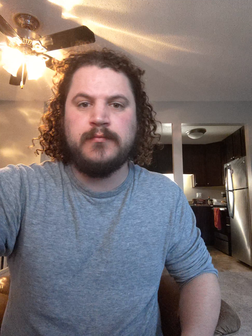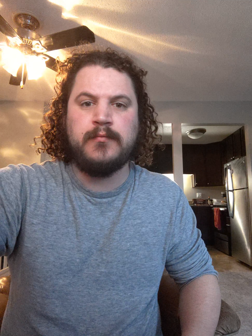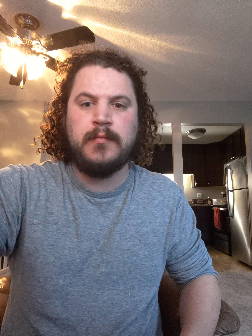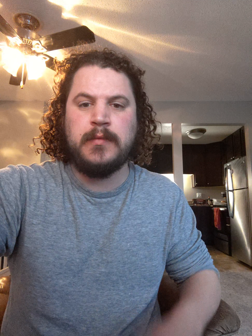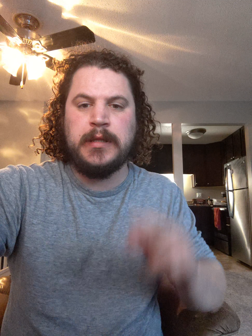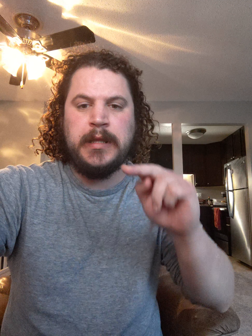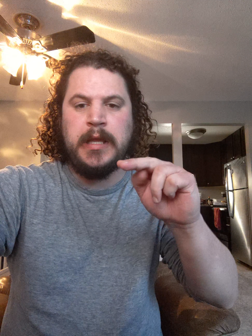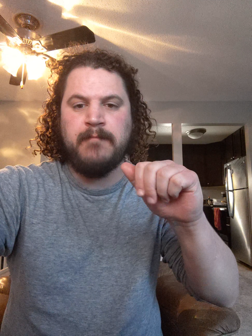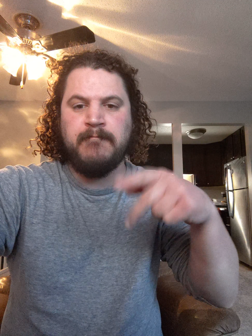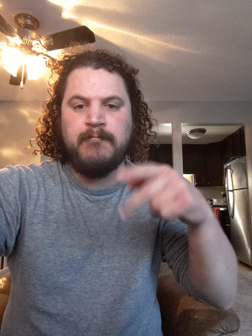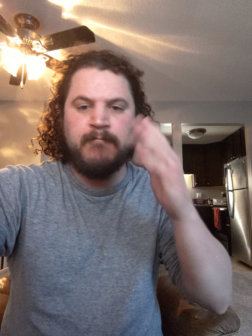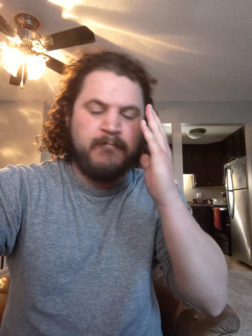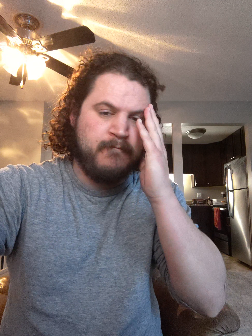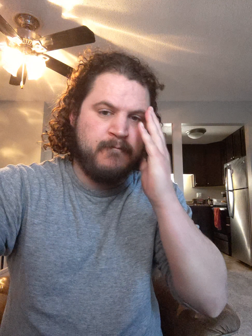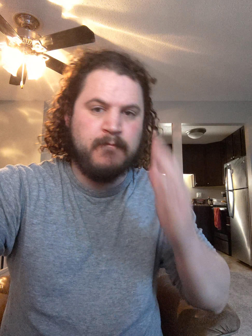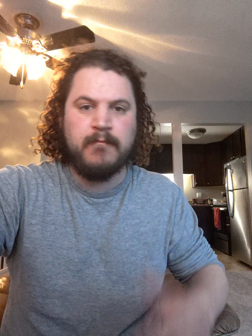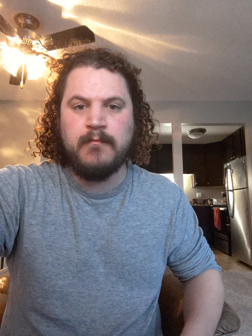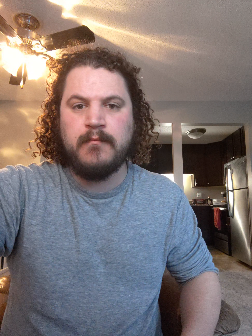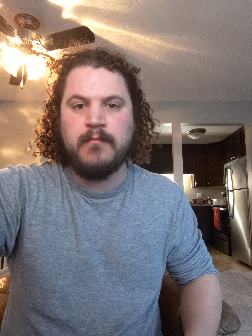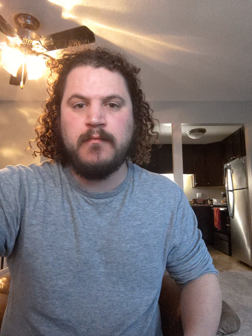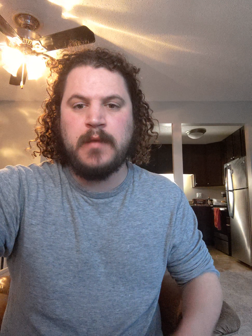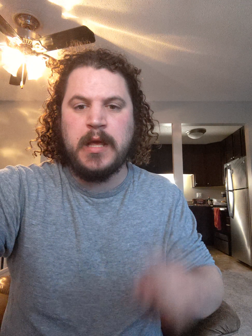nap